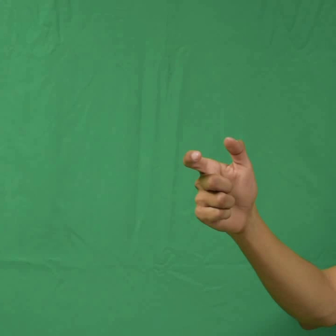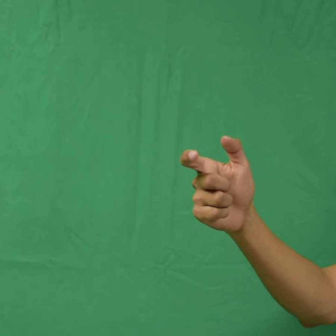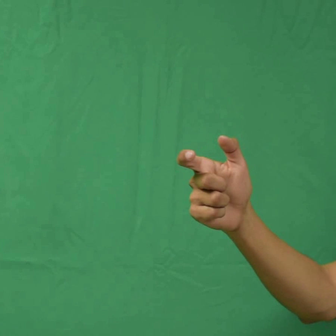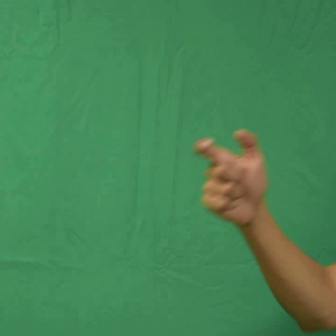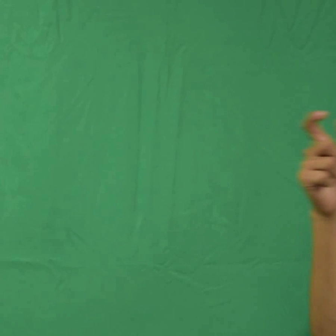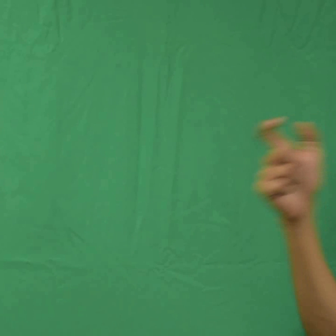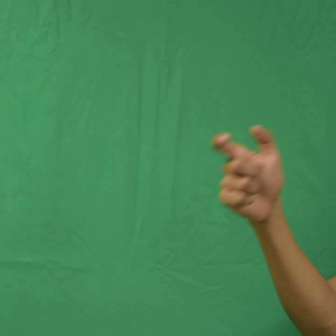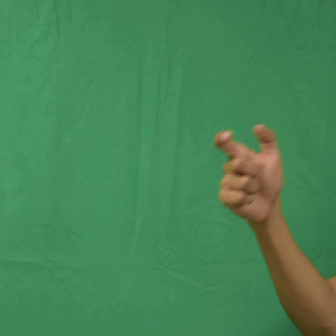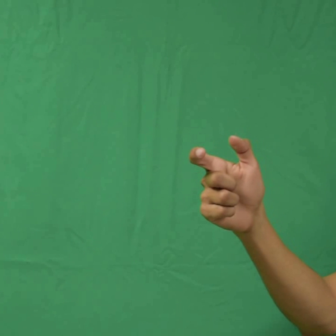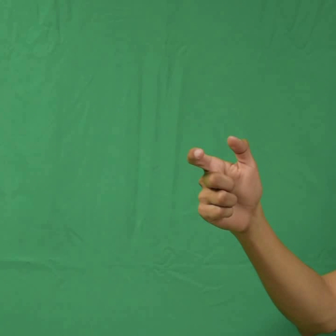X